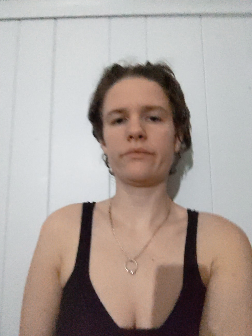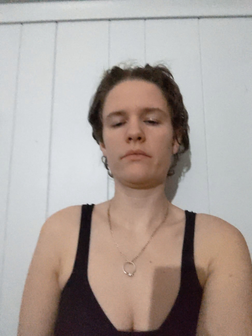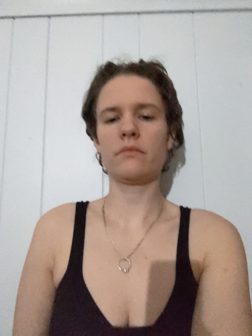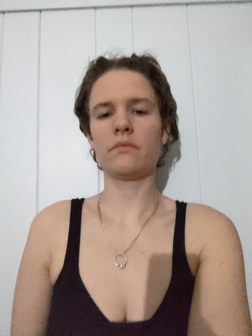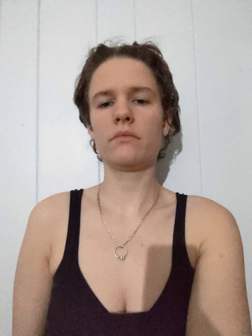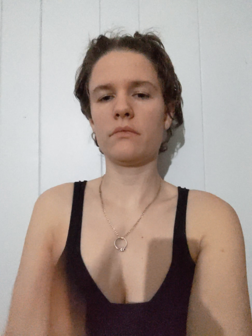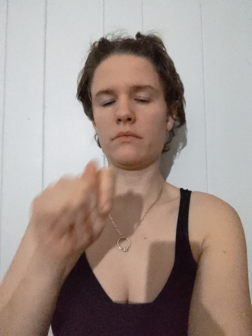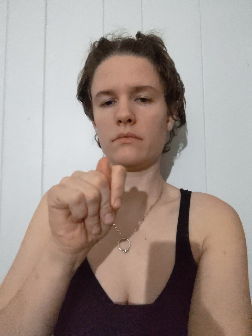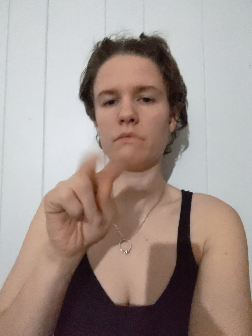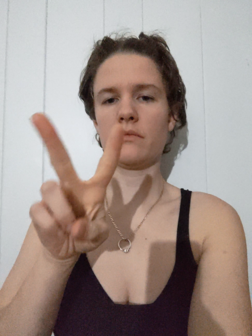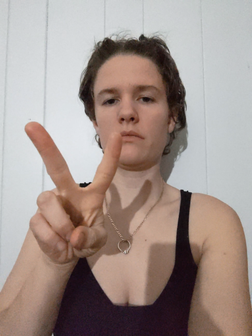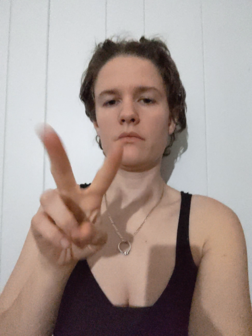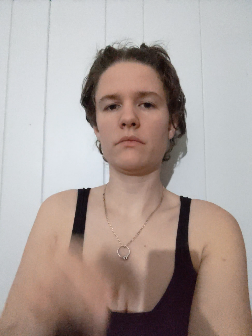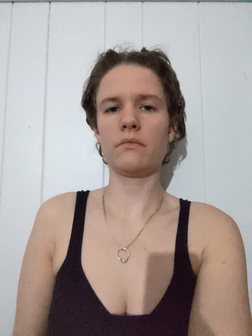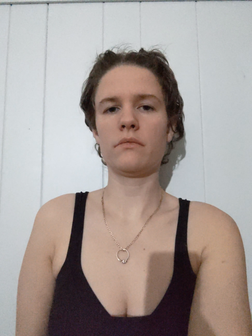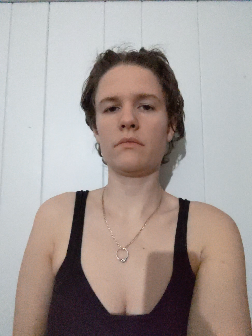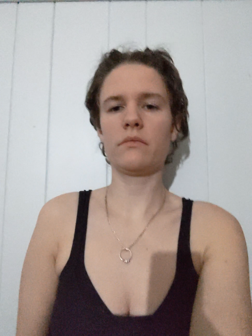TV